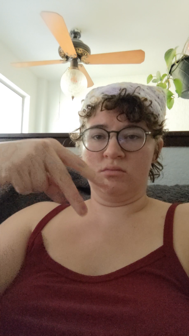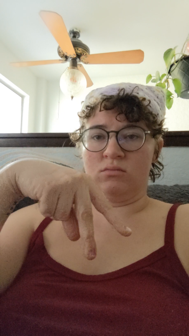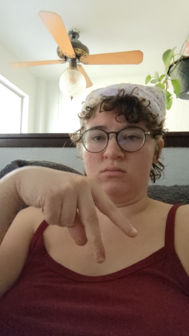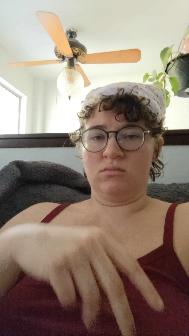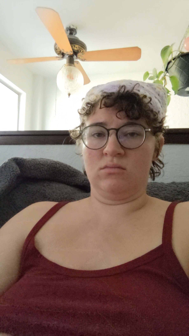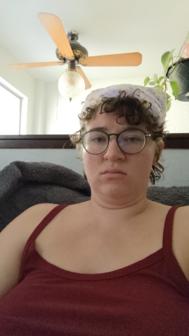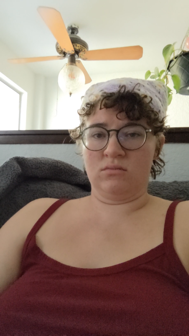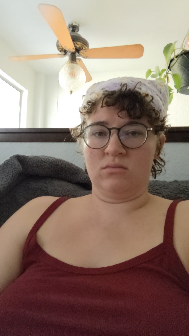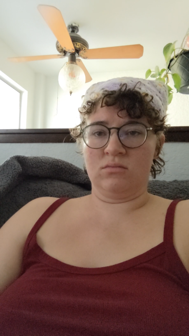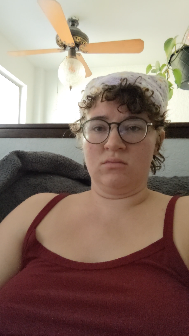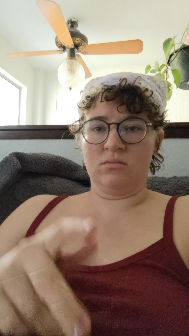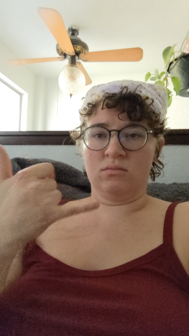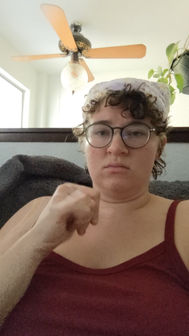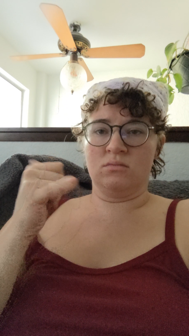party